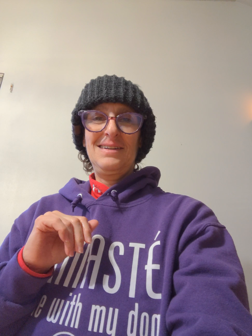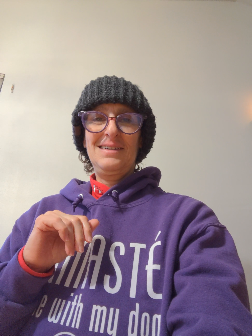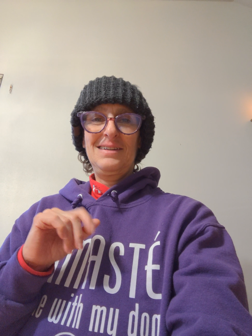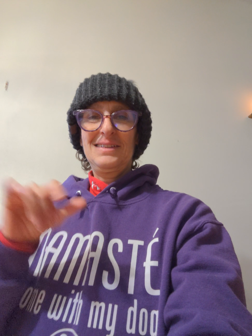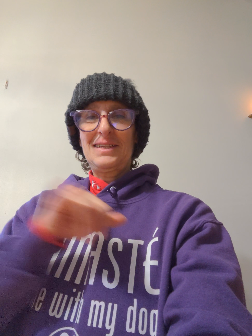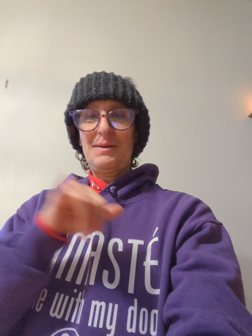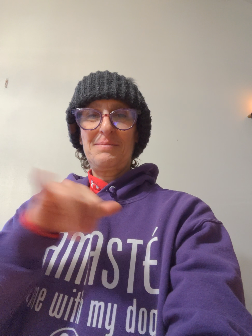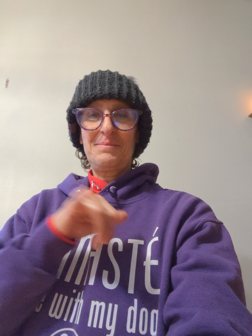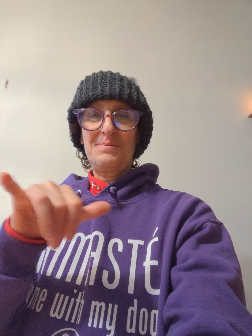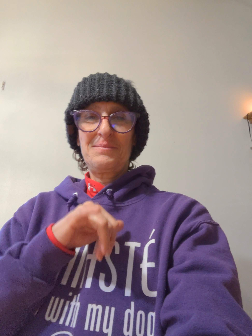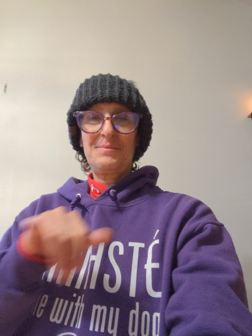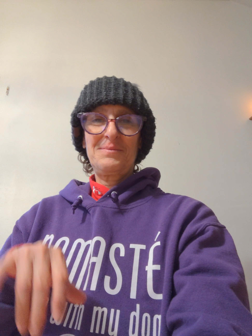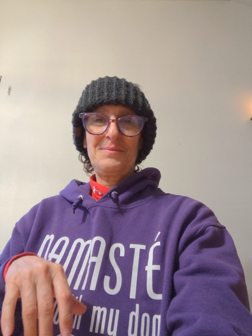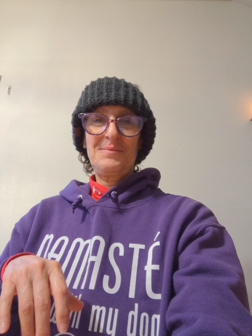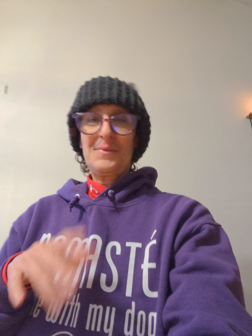same